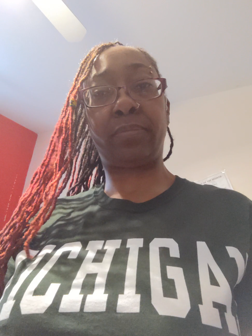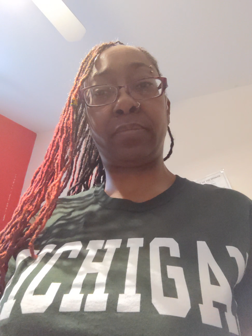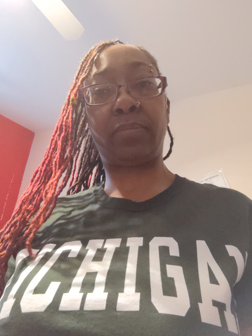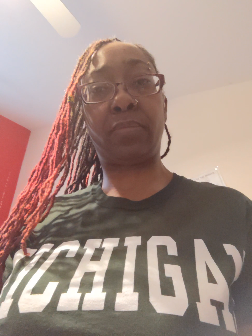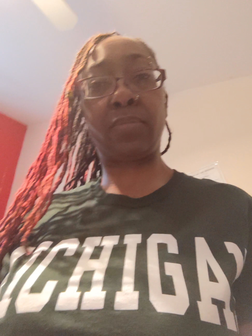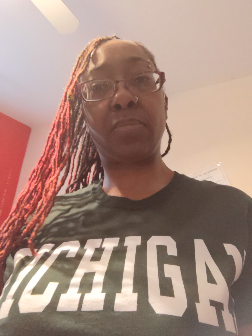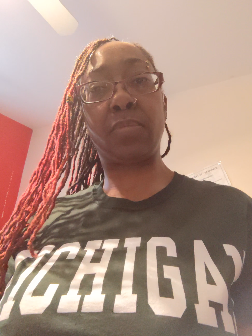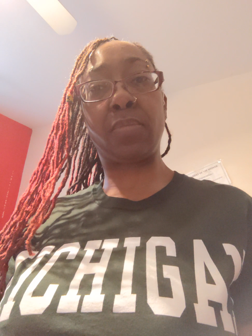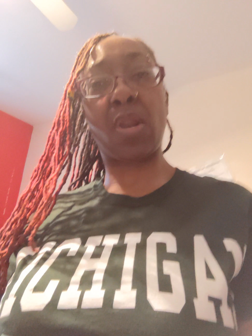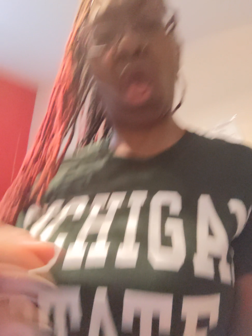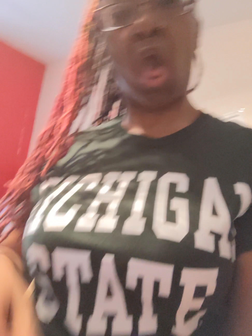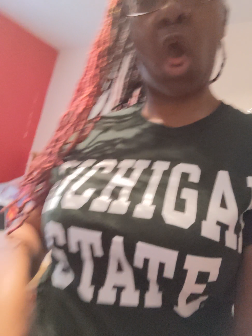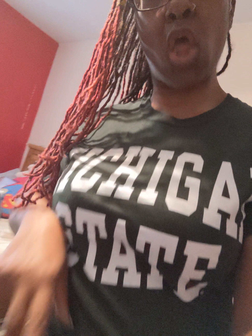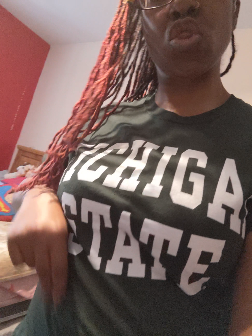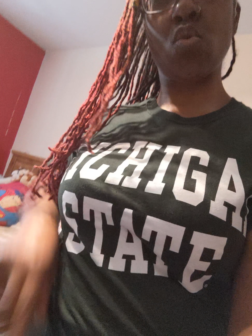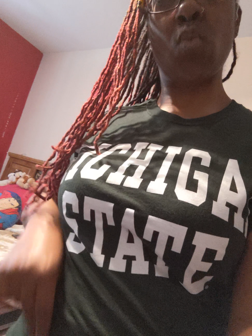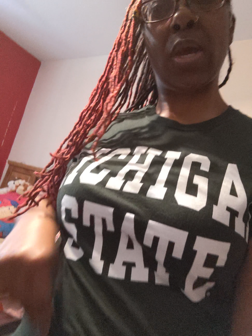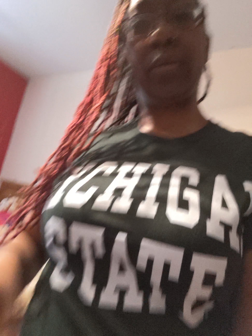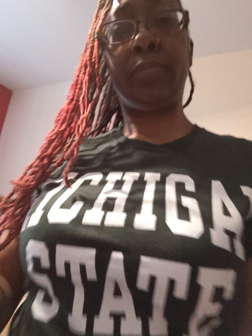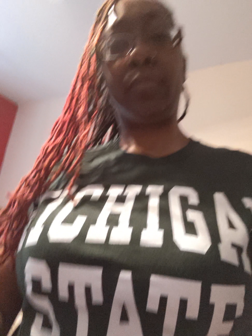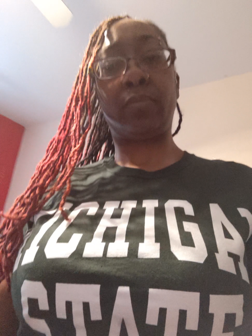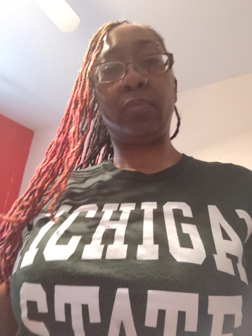underwear